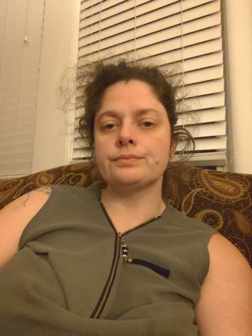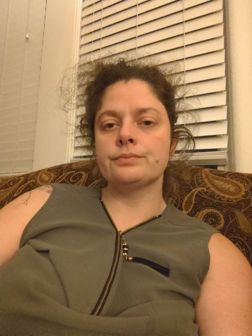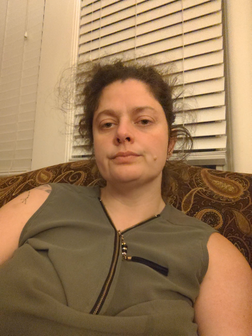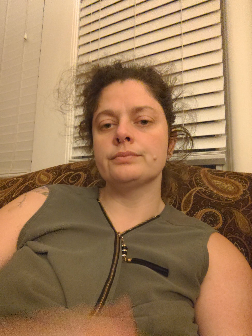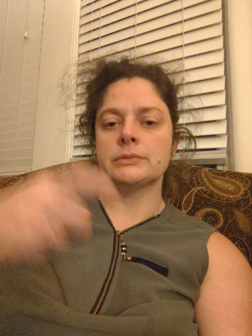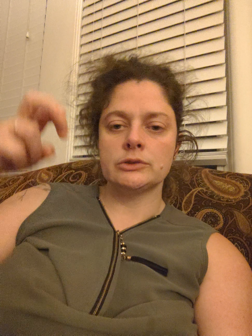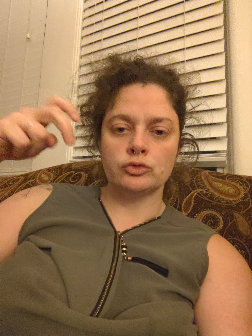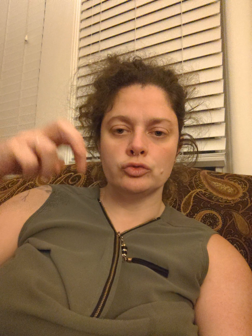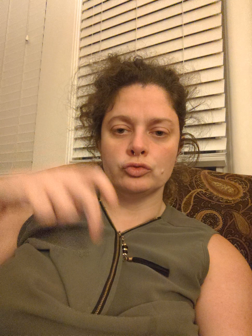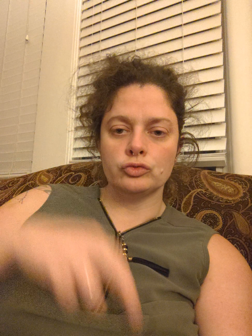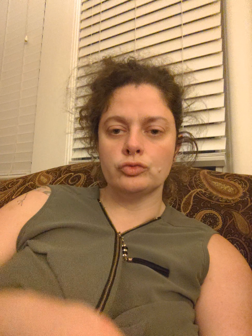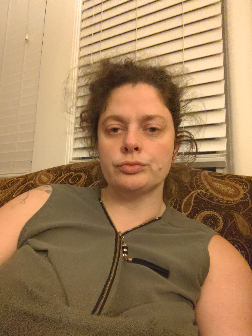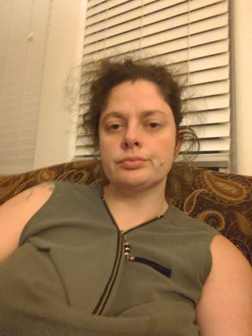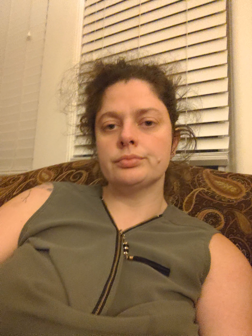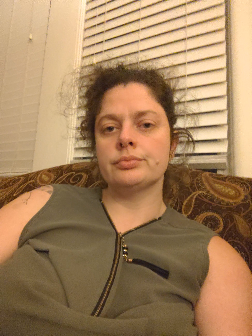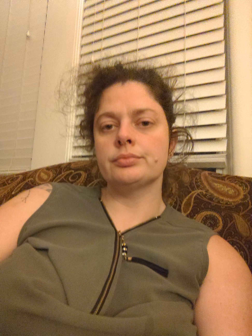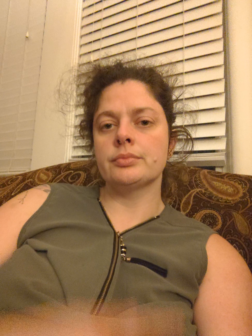stairs